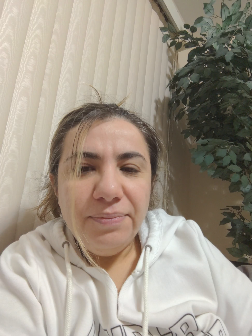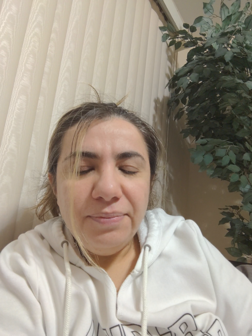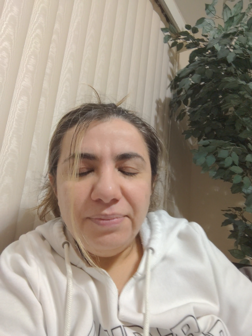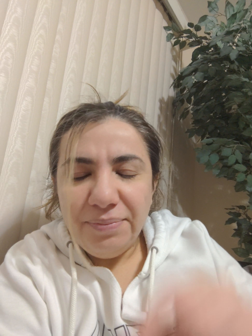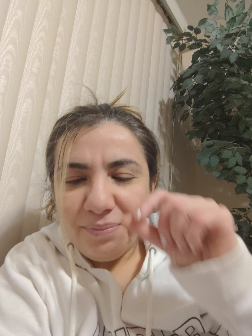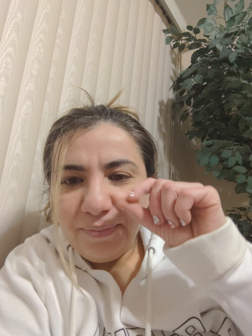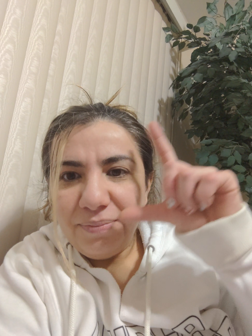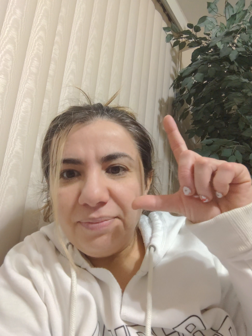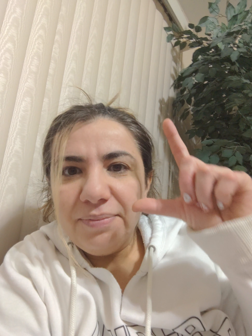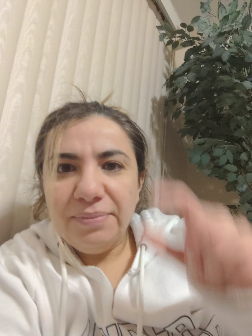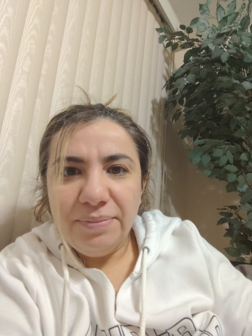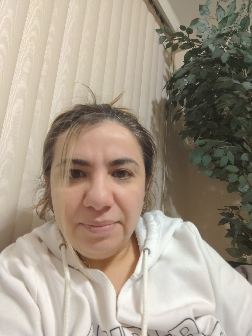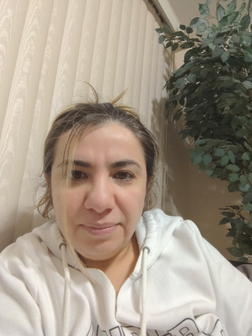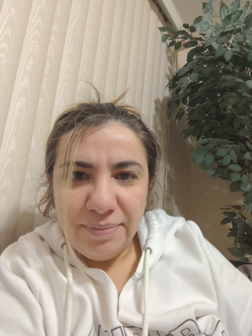wake